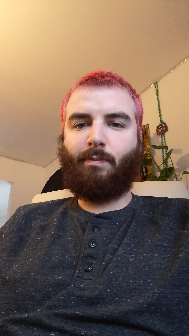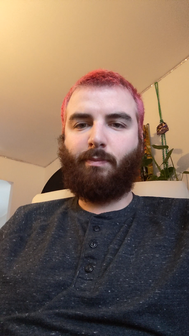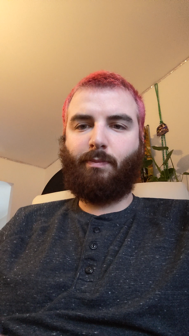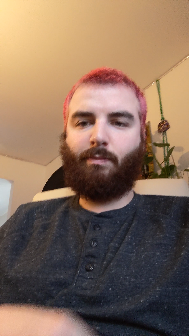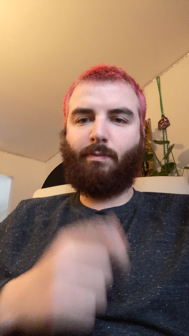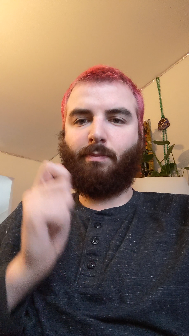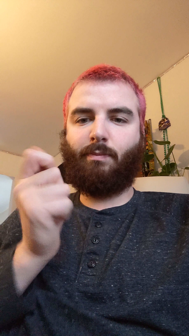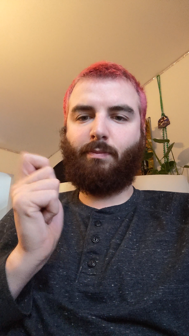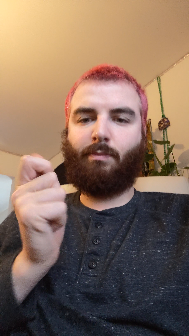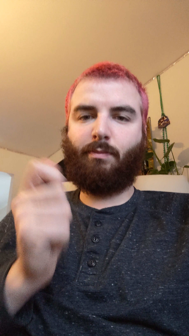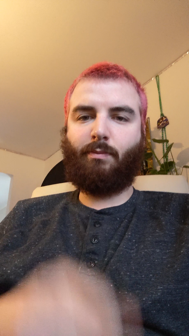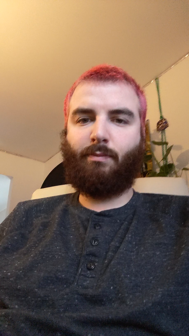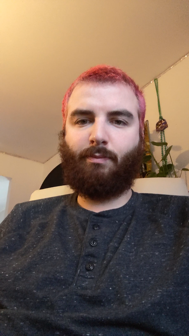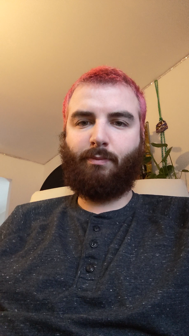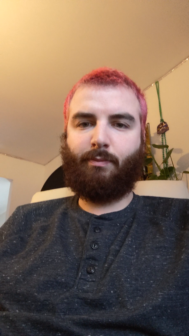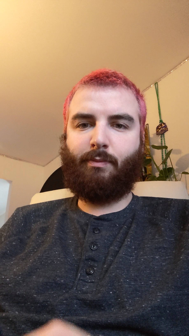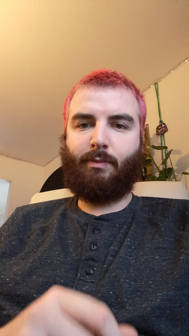bat